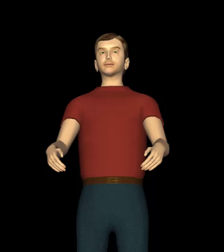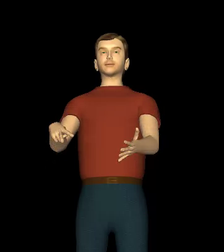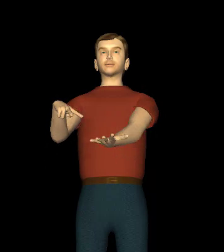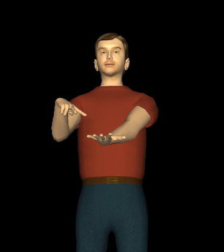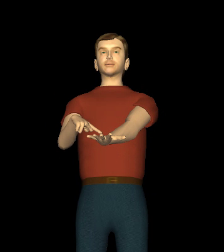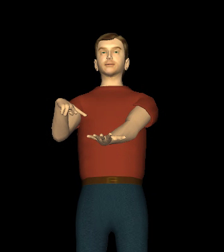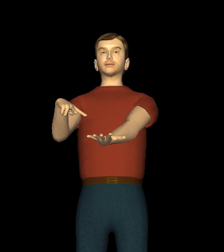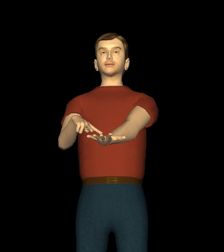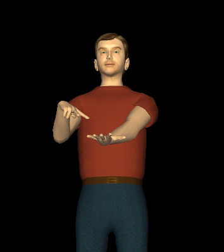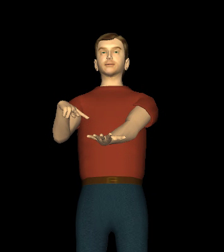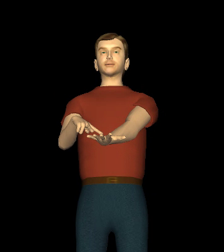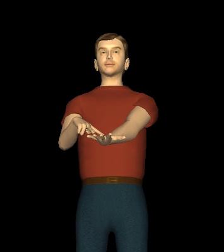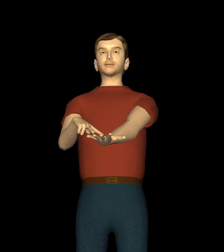شوكة